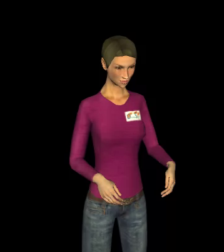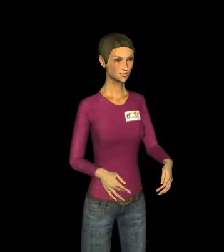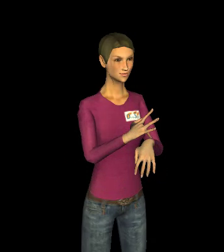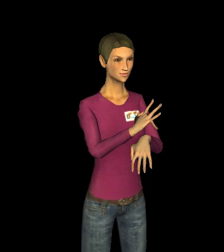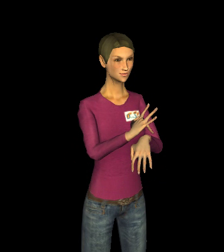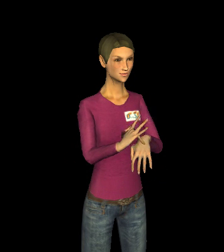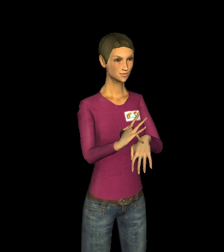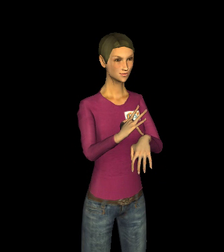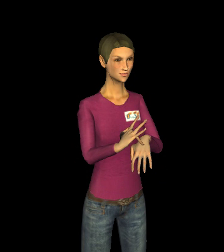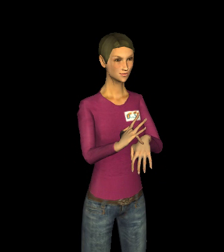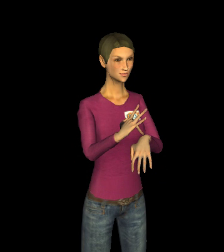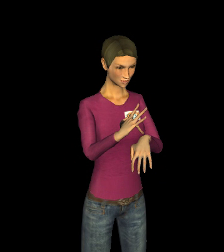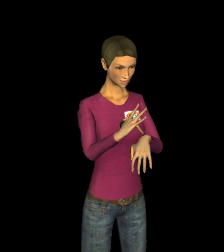يلمس